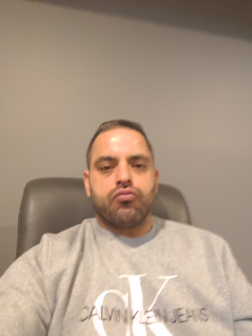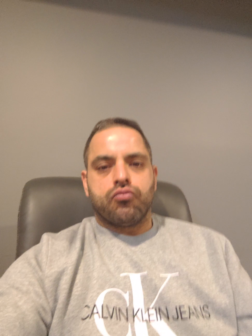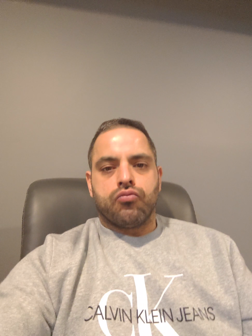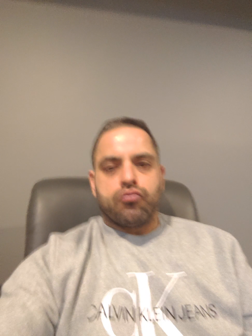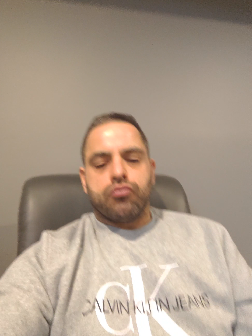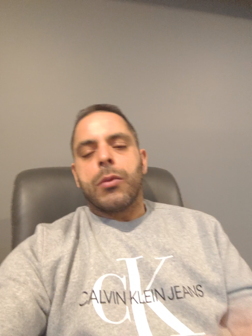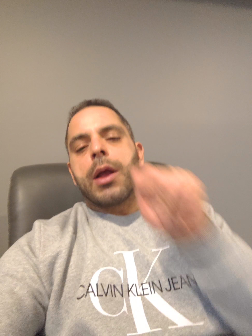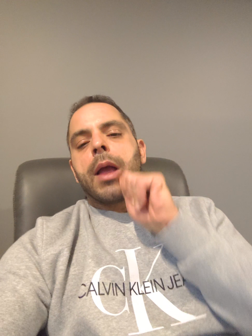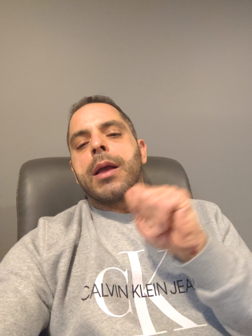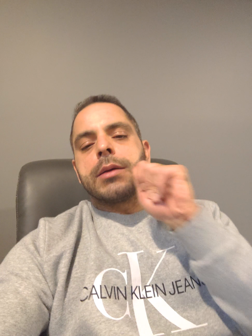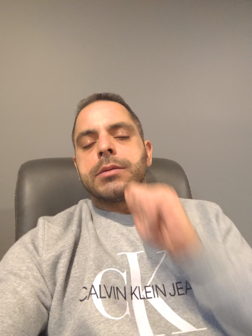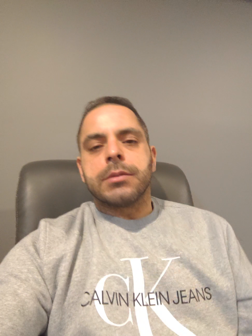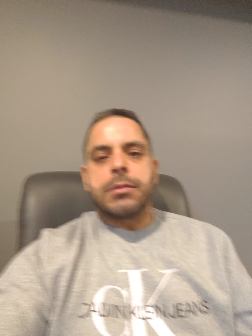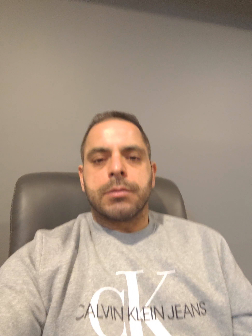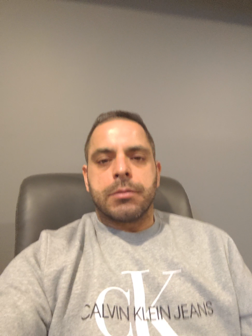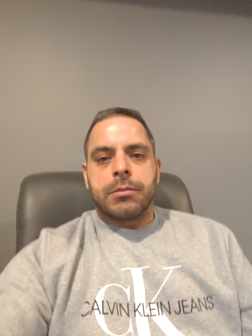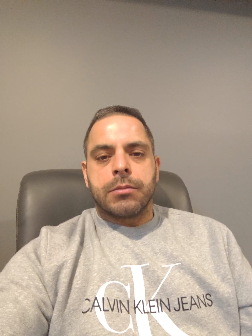aunt